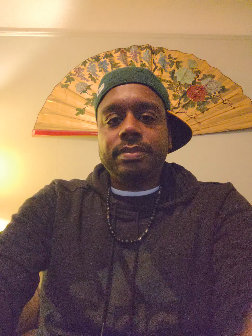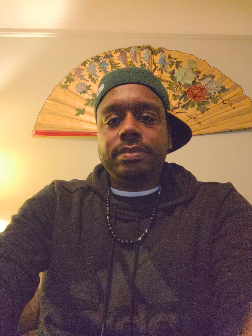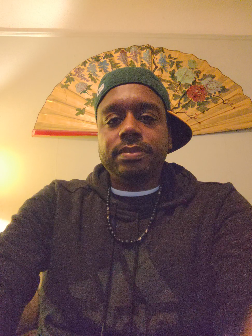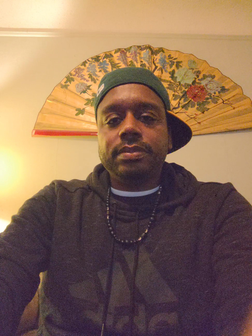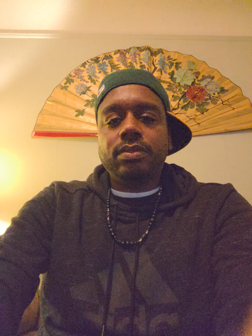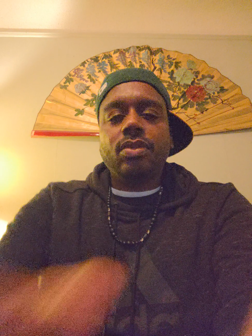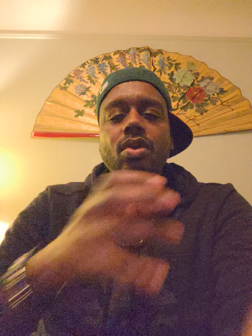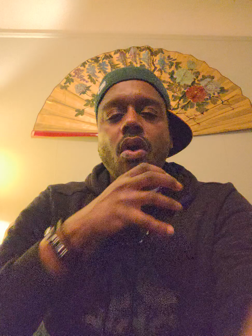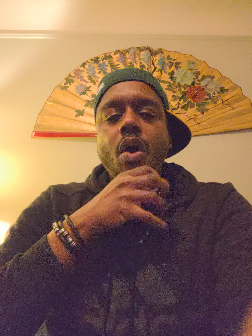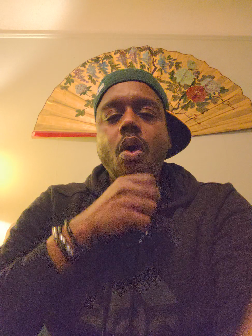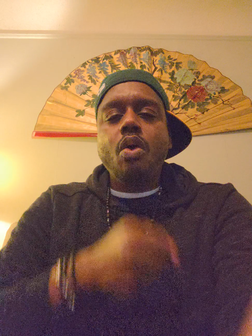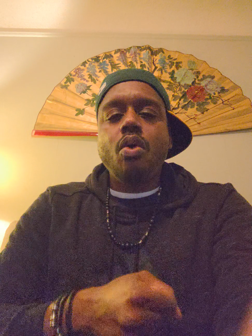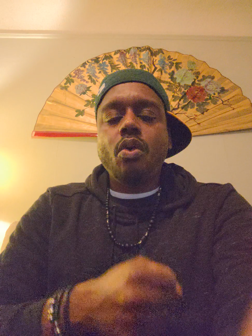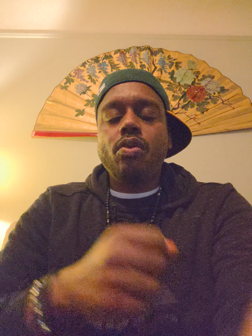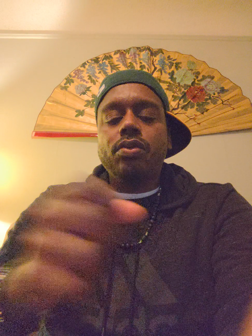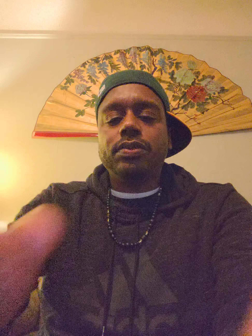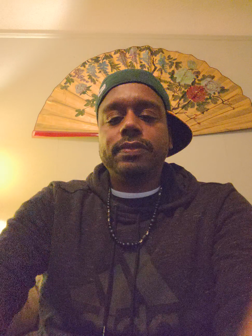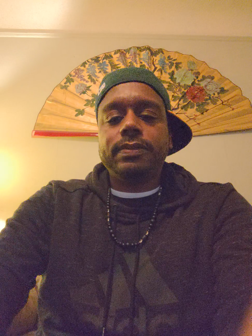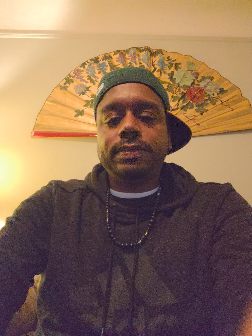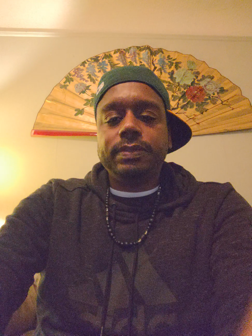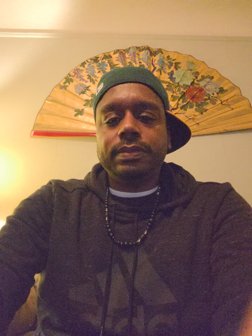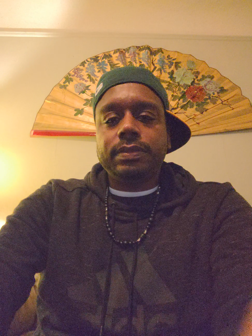old